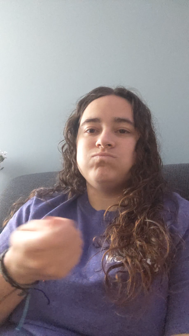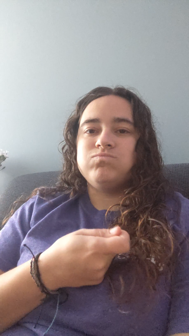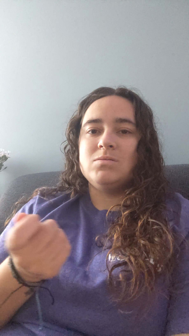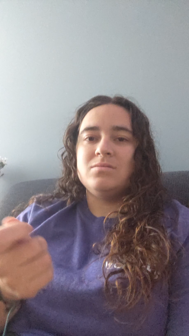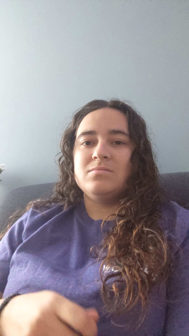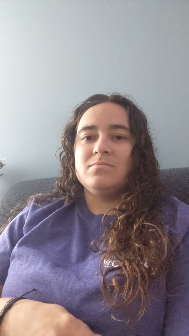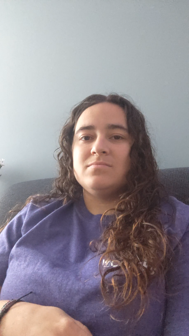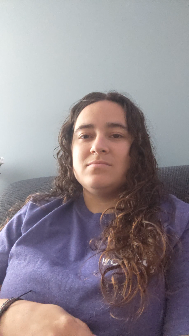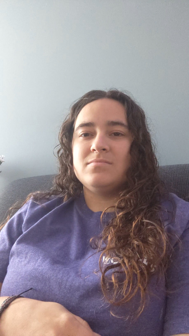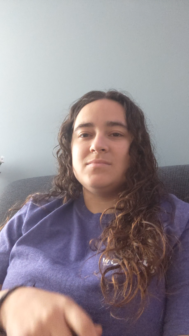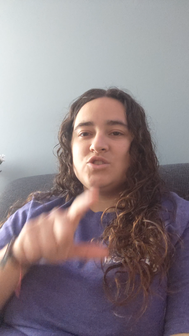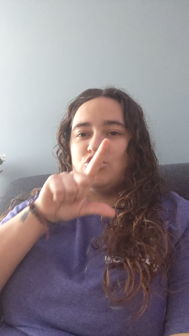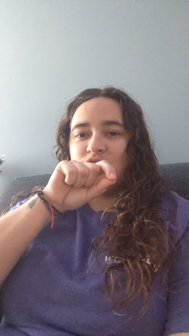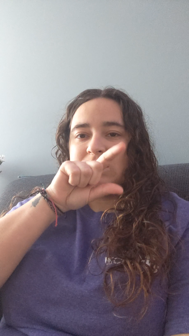chicken